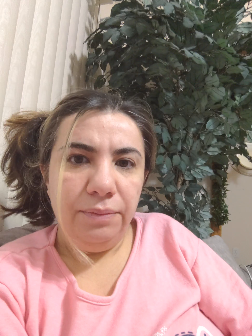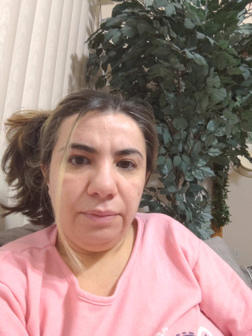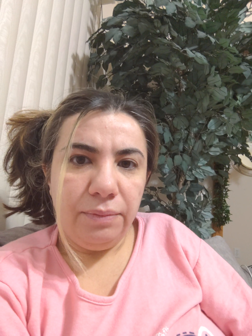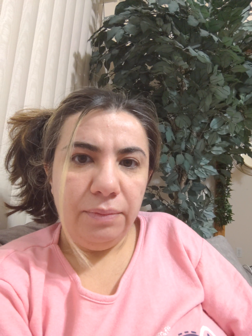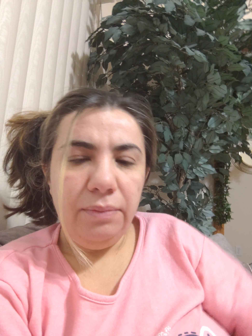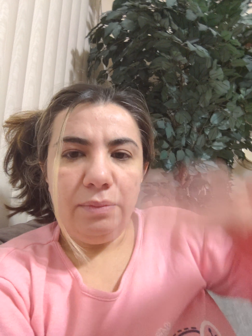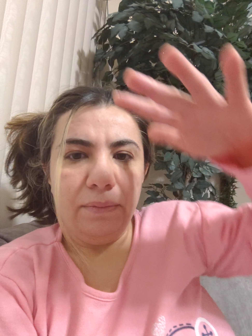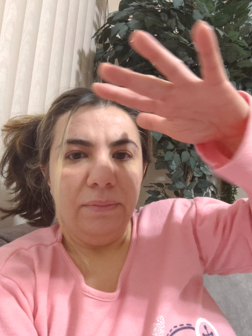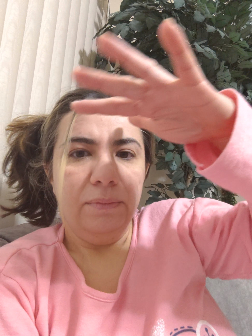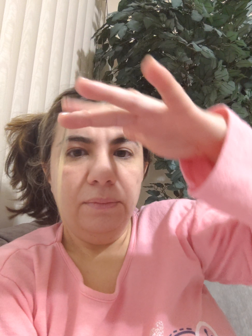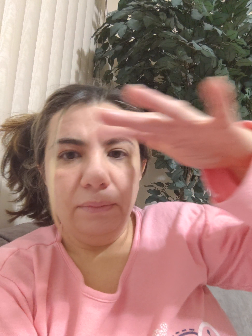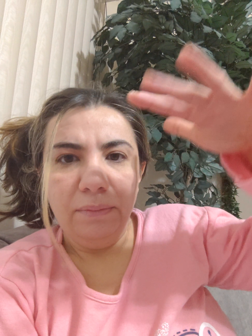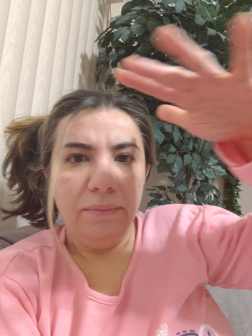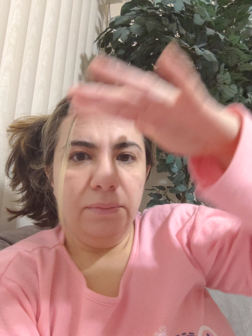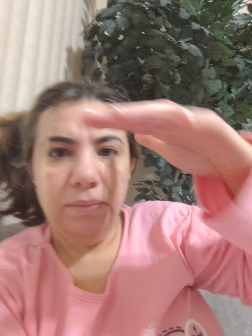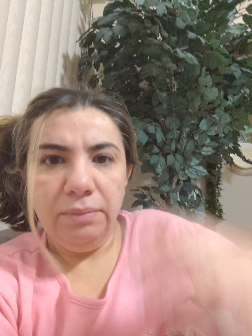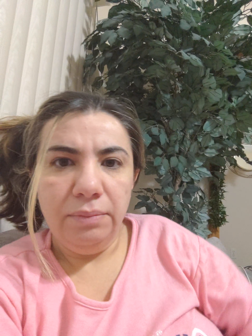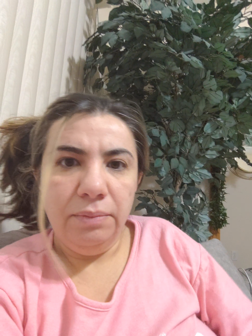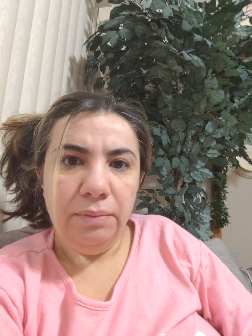helicopter